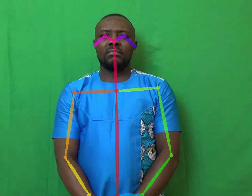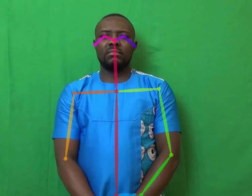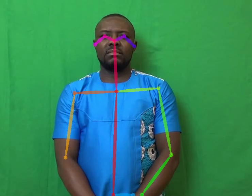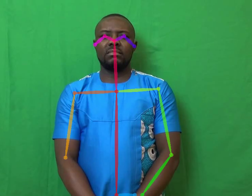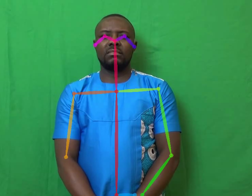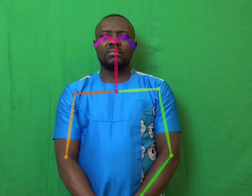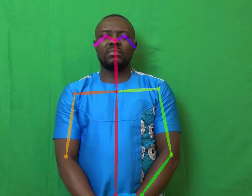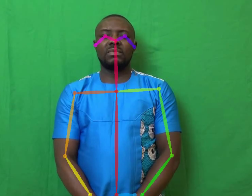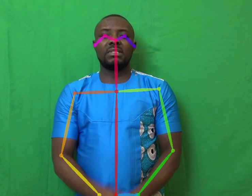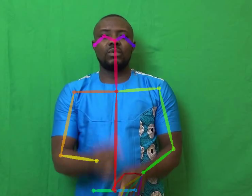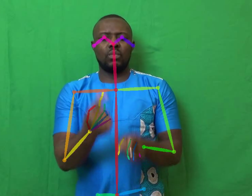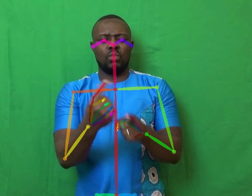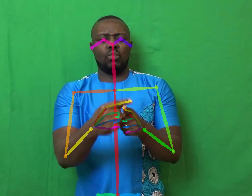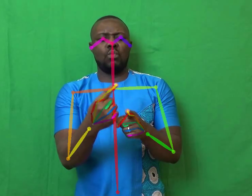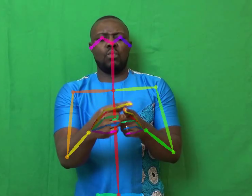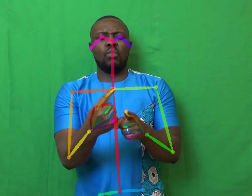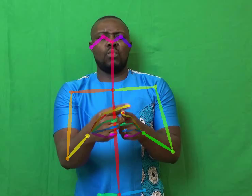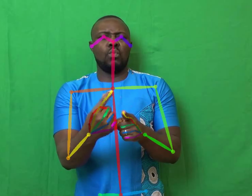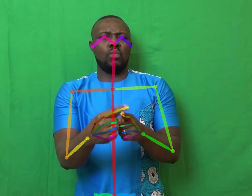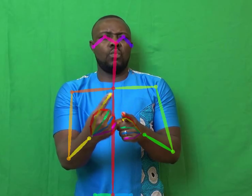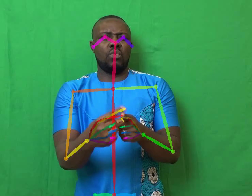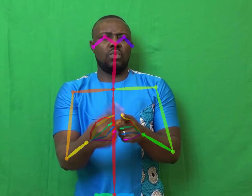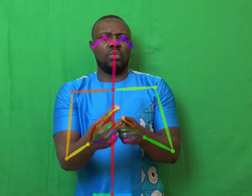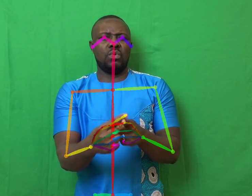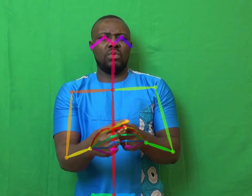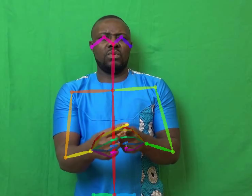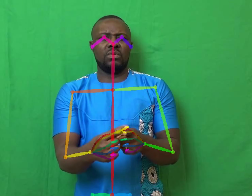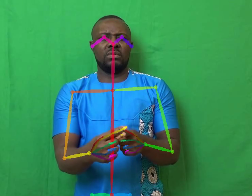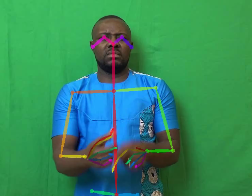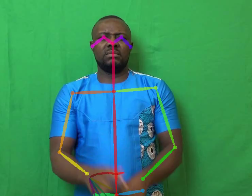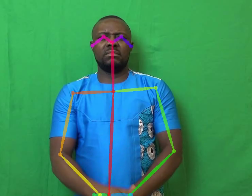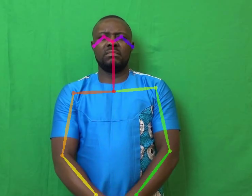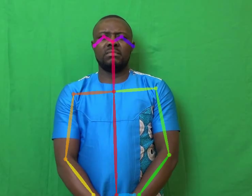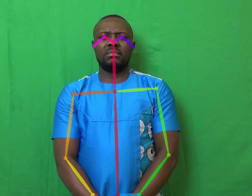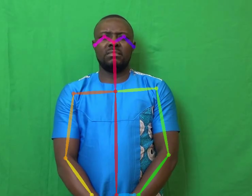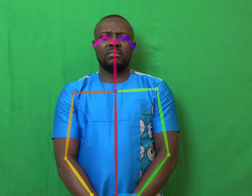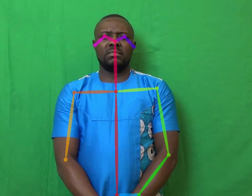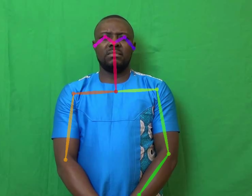word